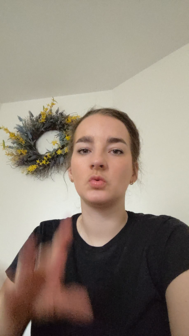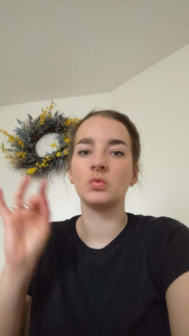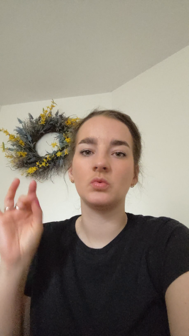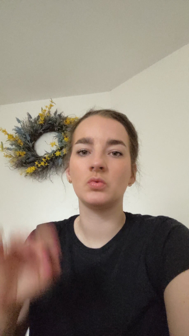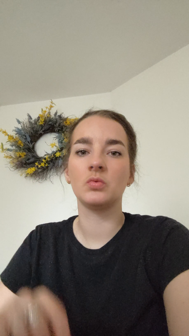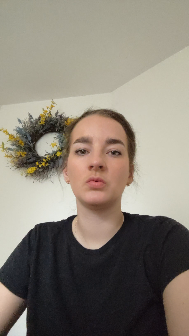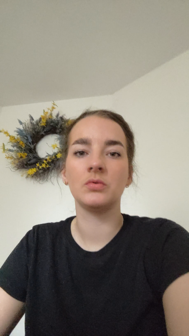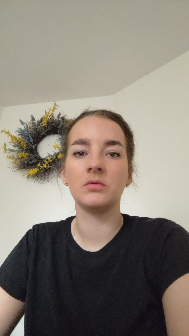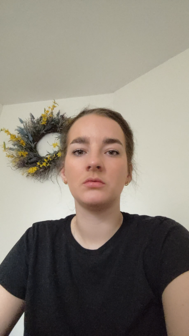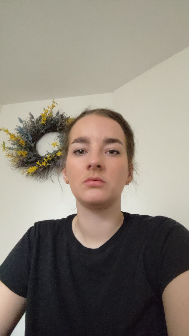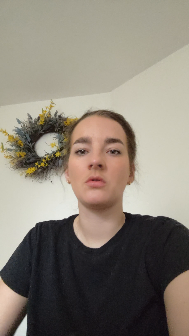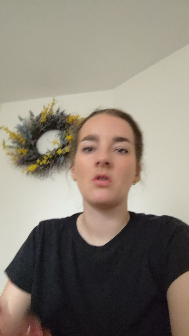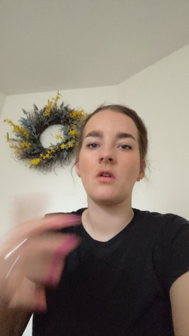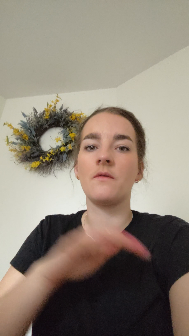cover